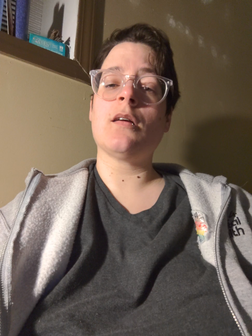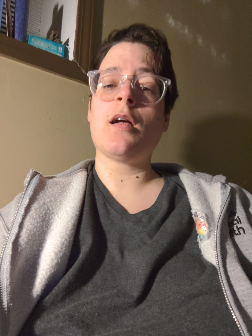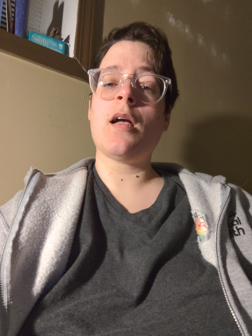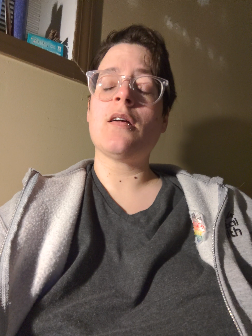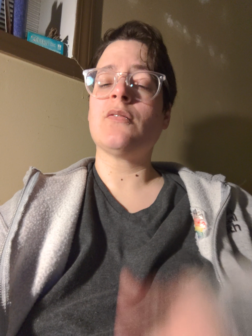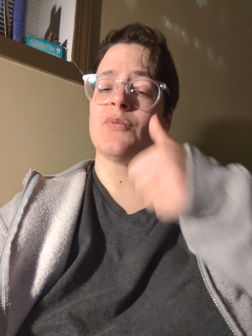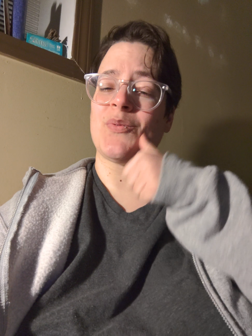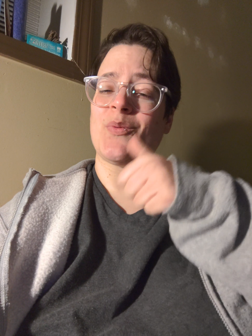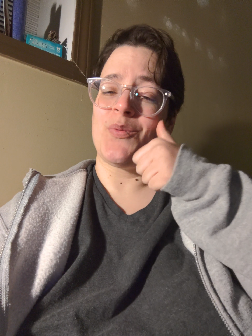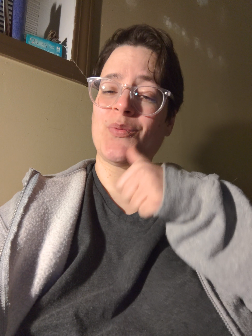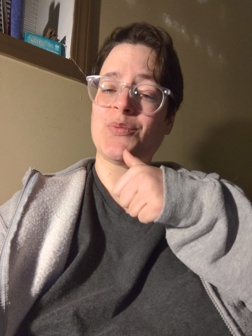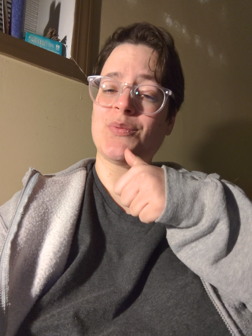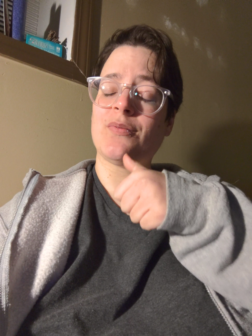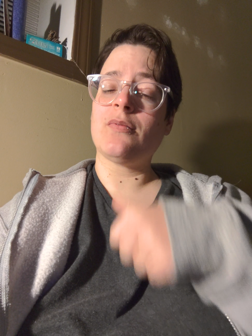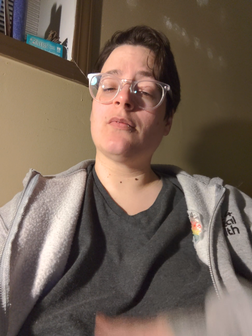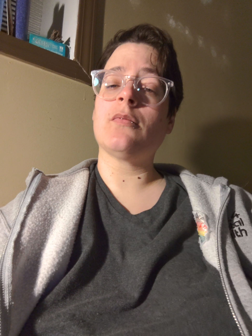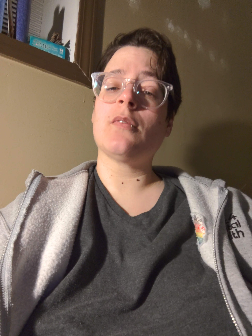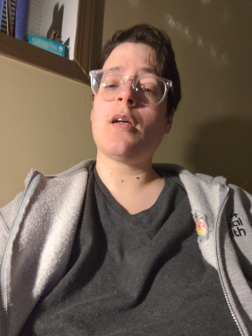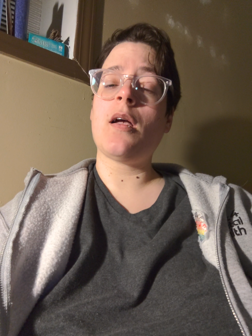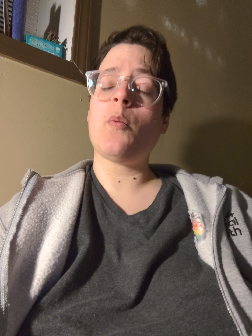girl